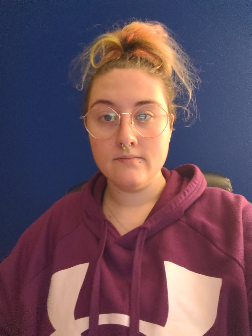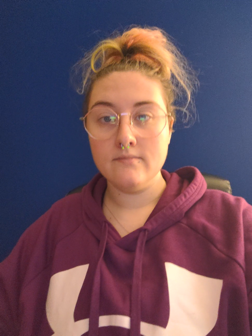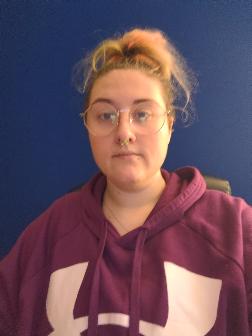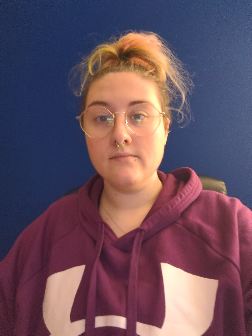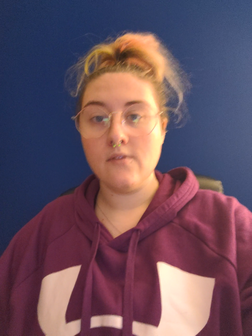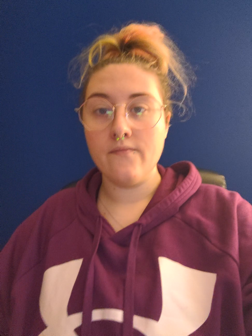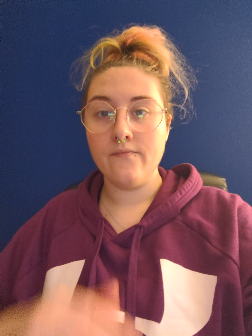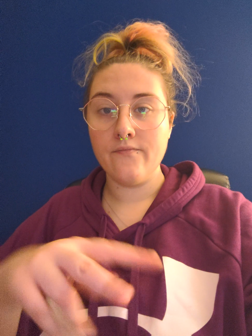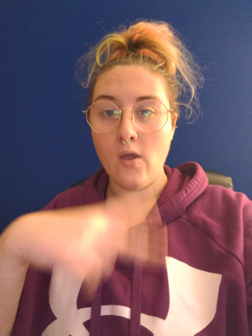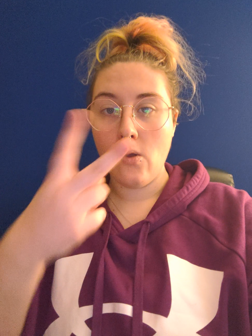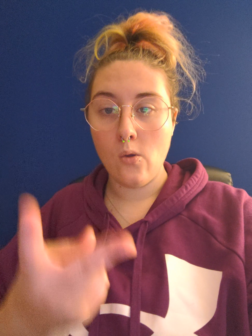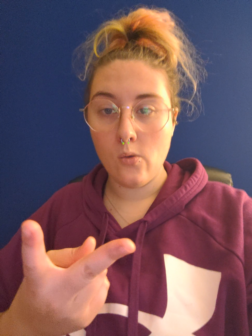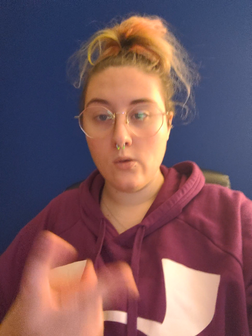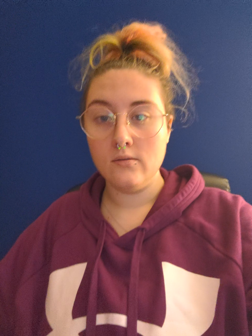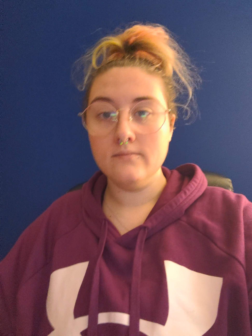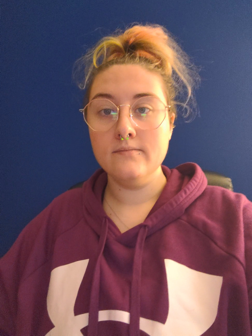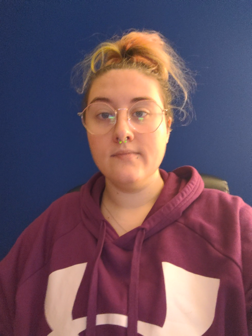fall